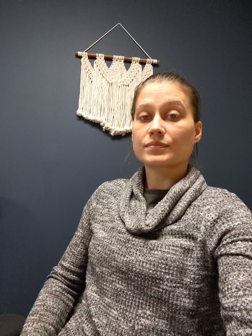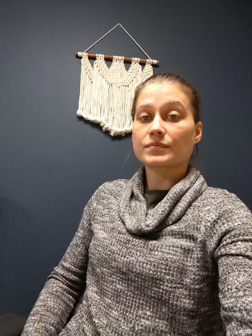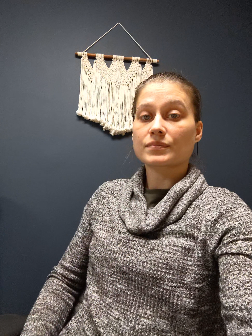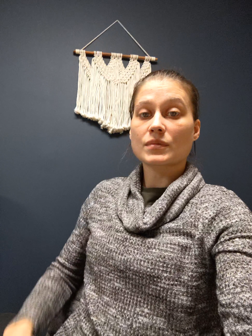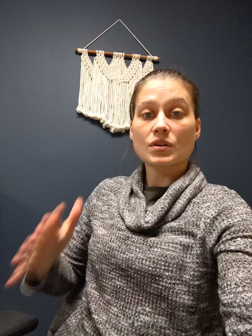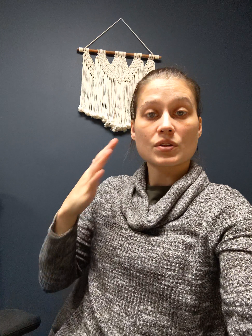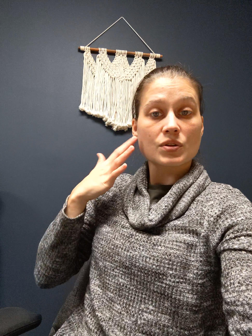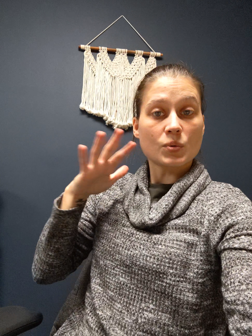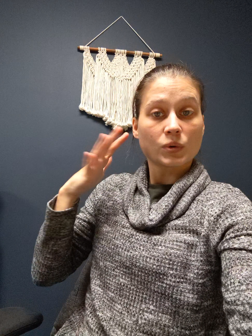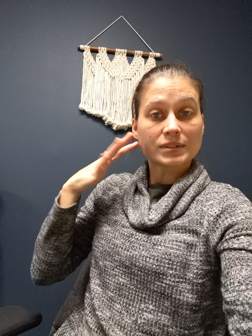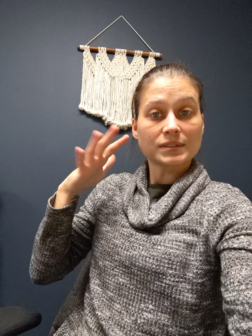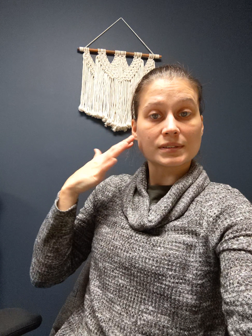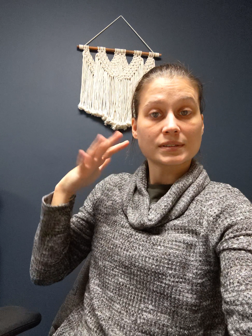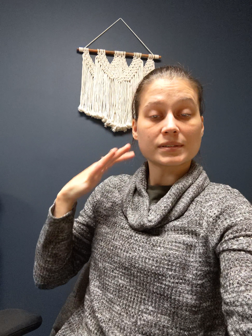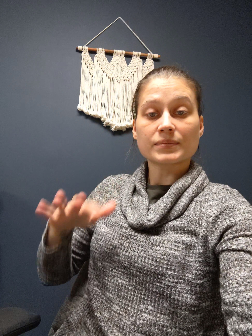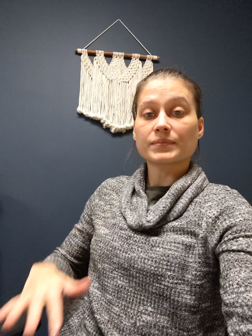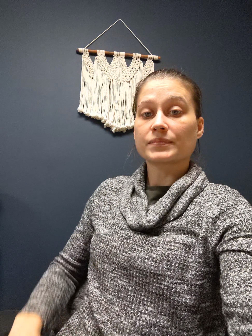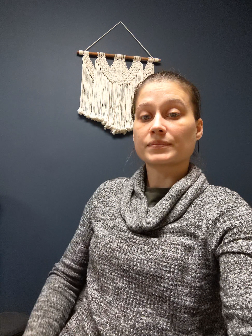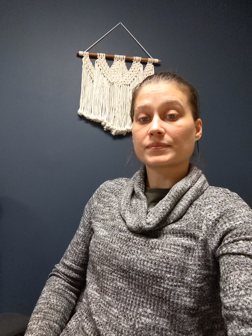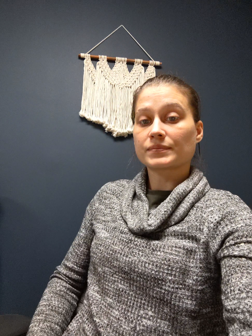noisy